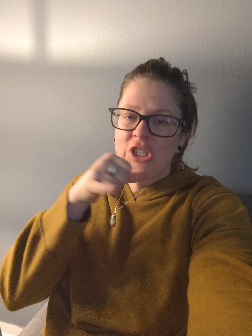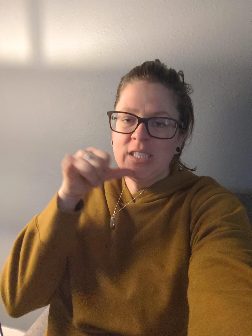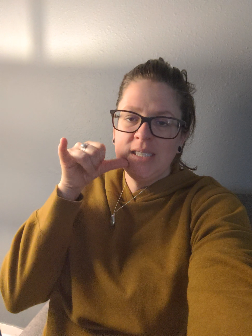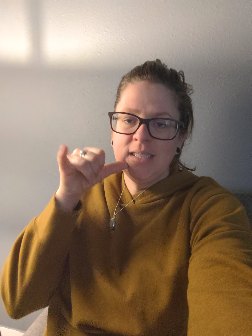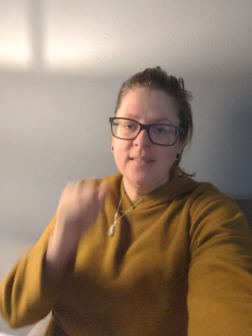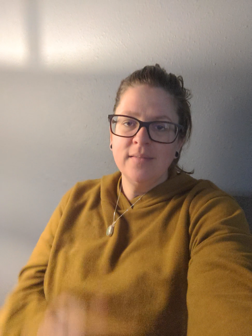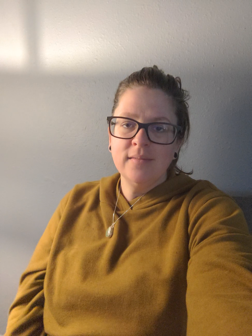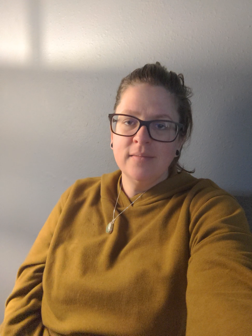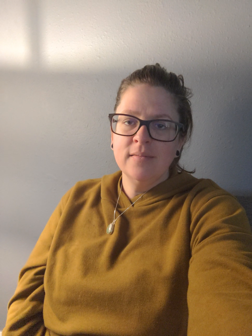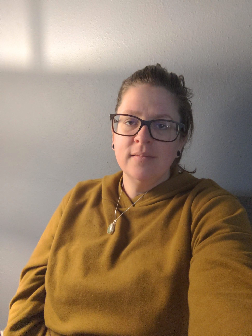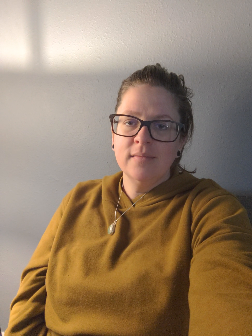jeans